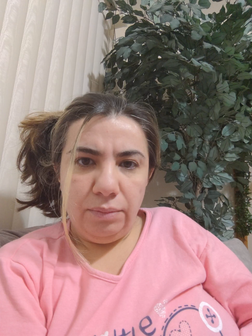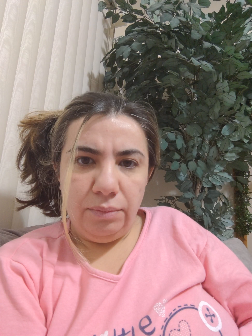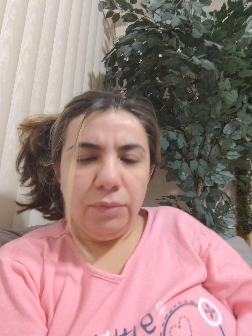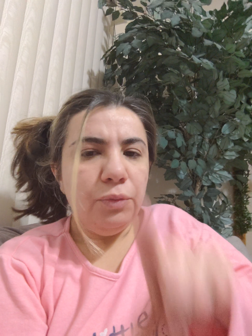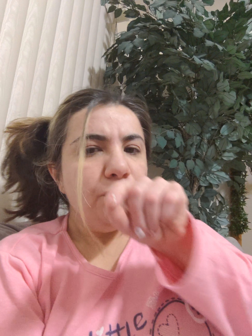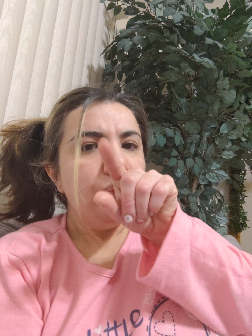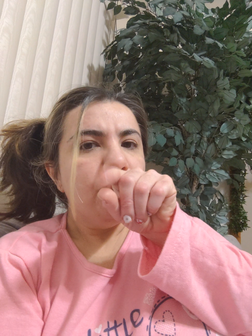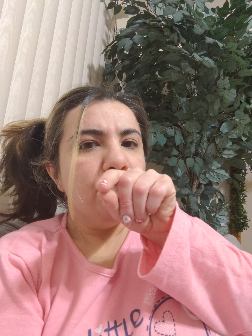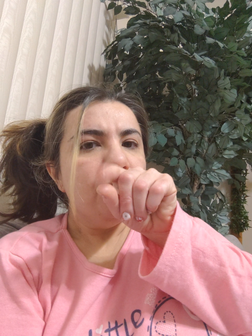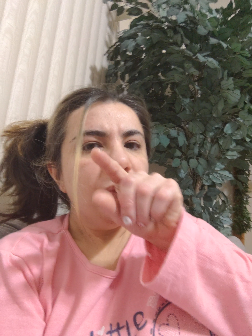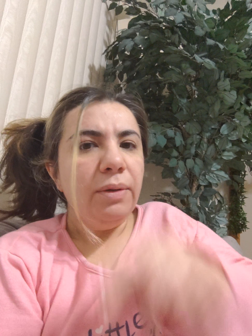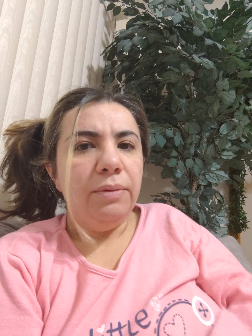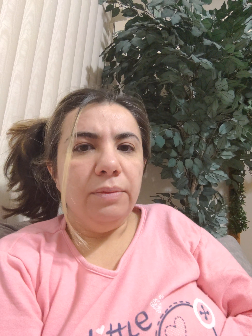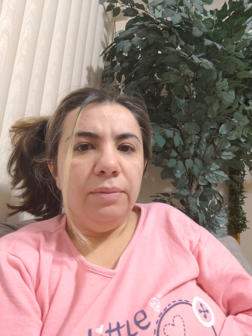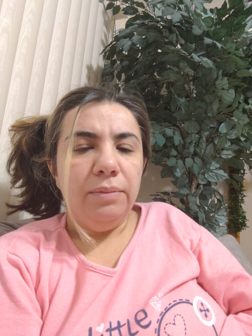bird